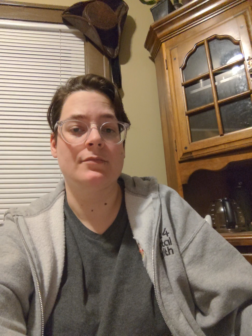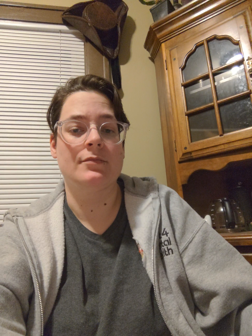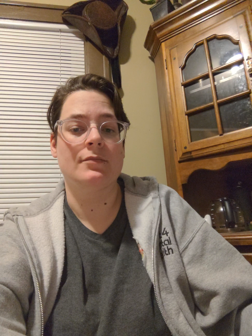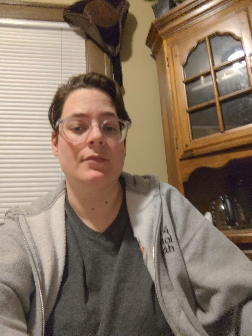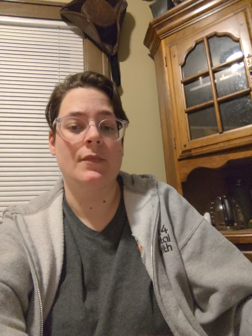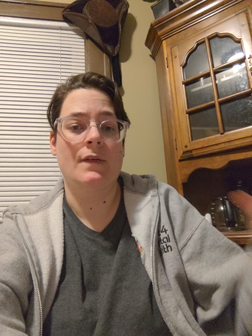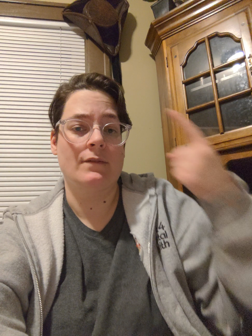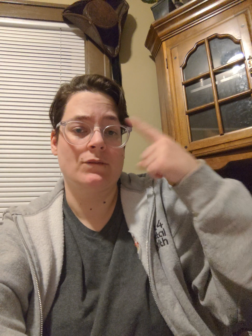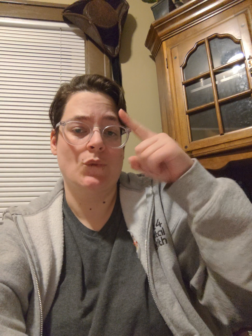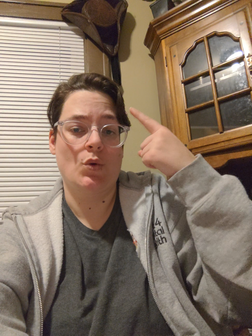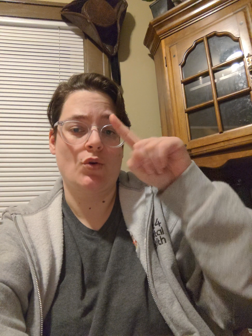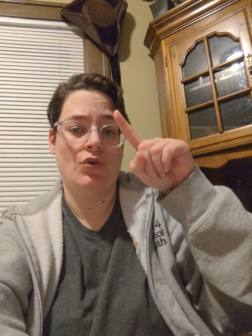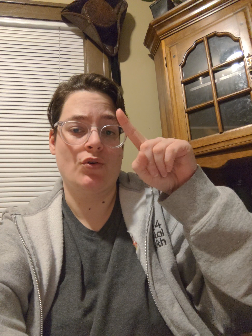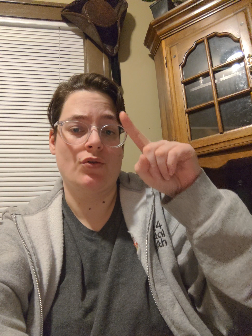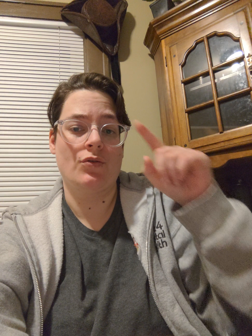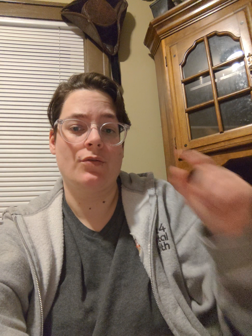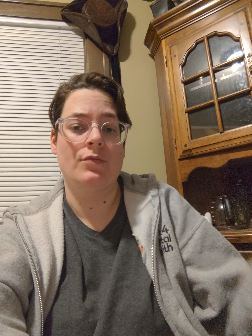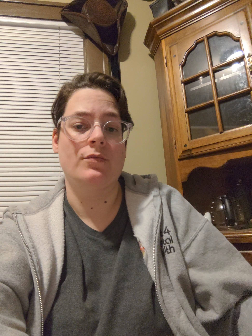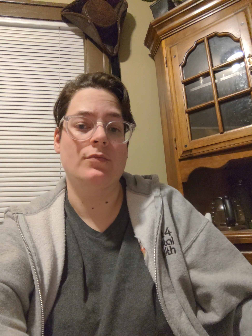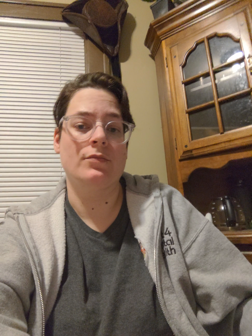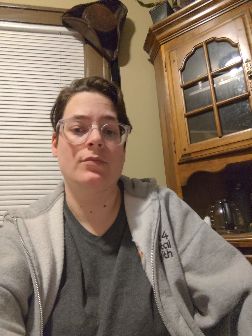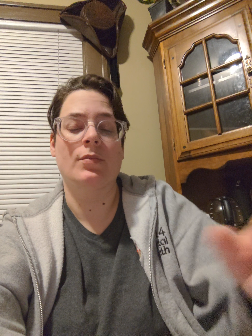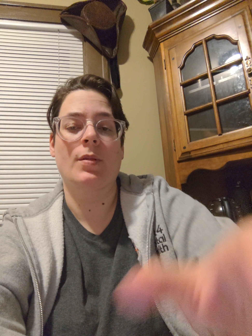for